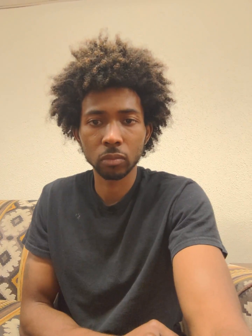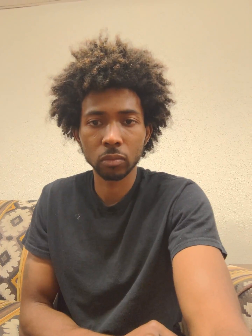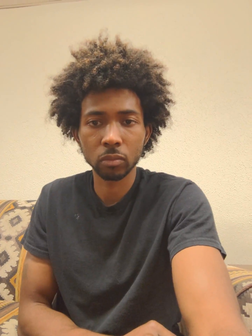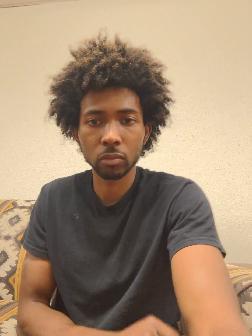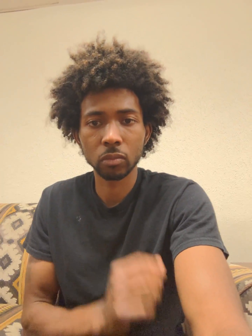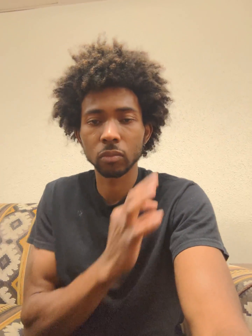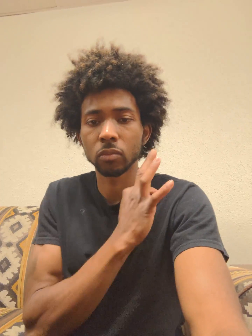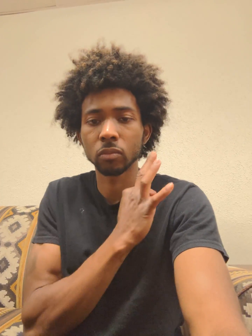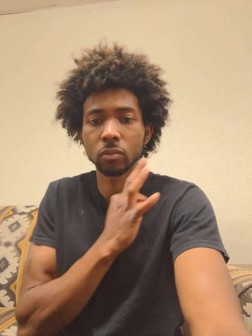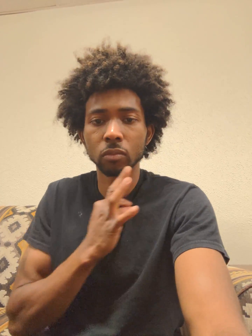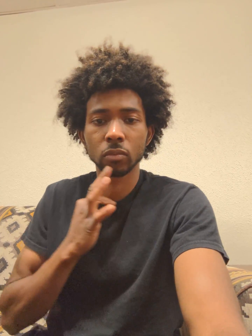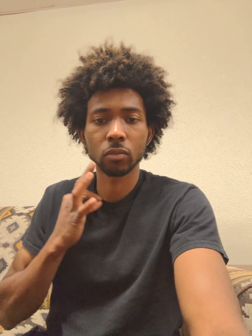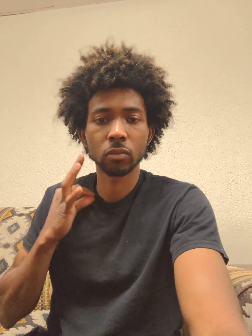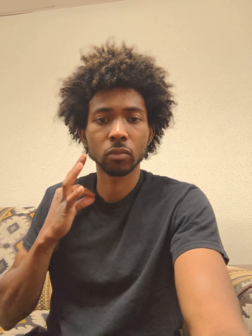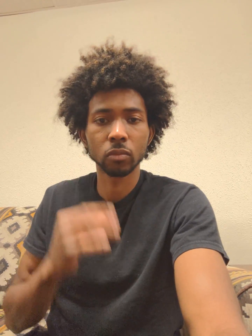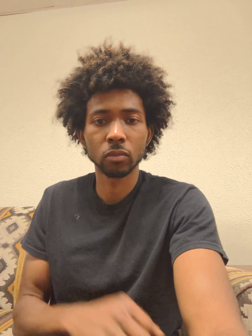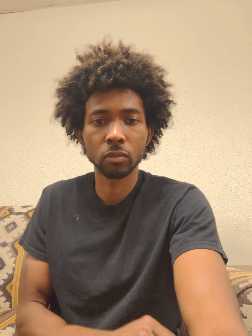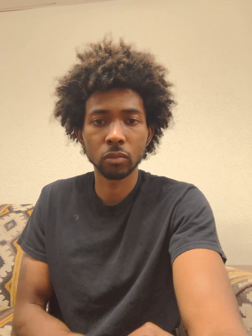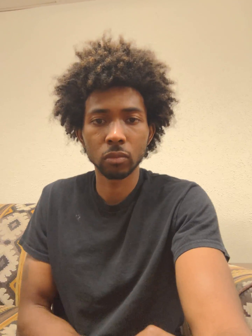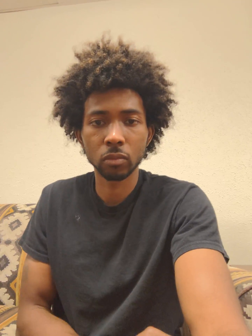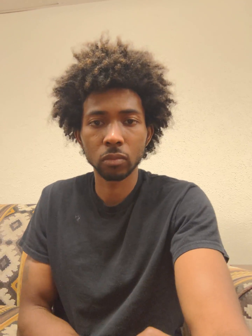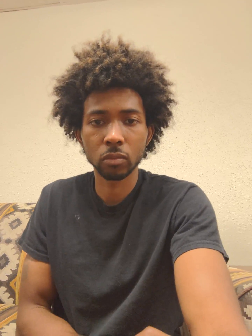beads